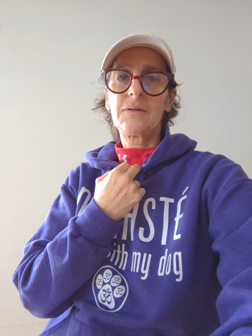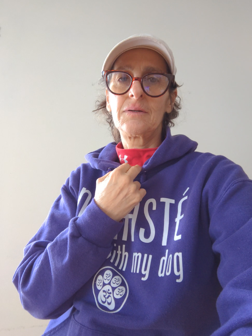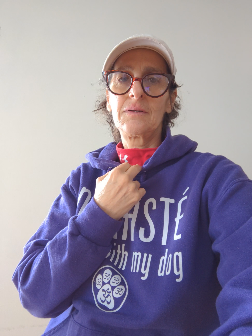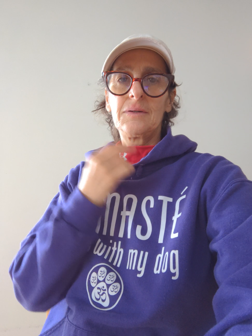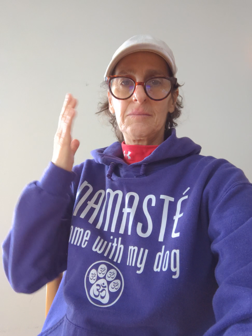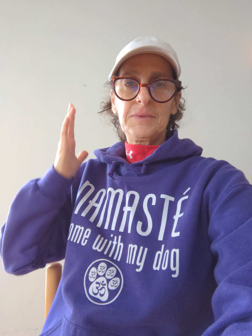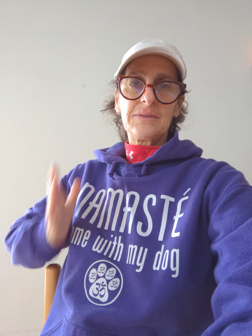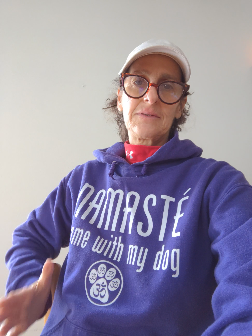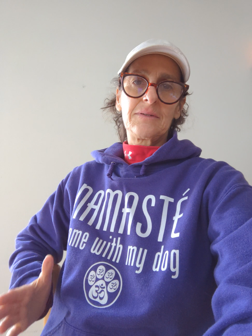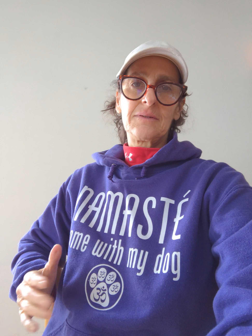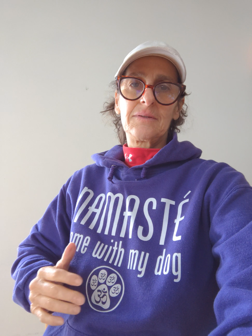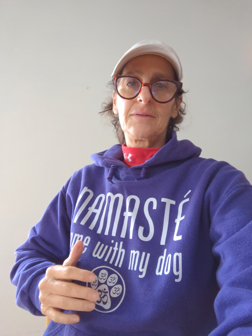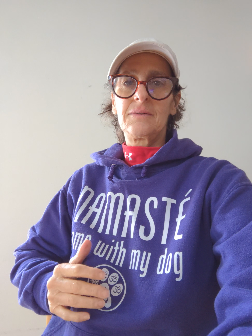beside